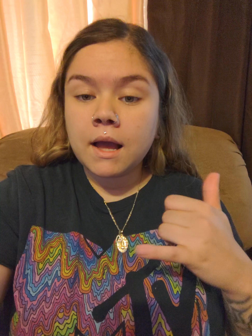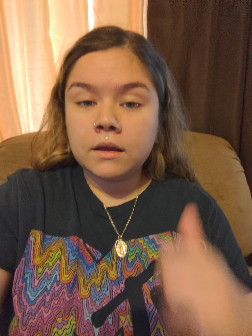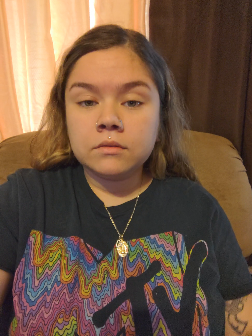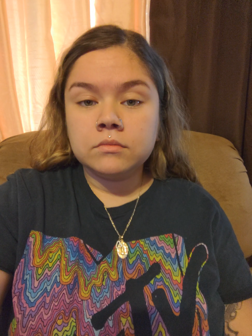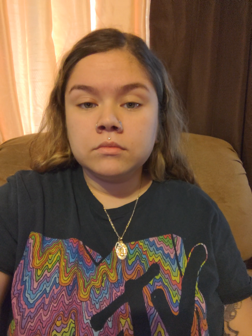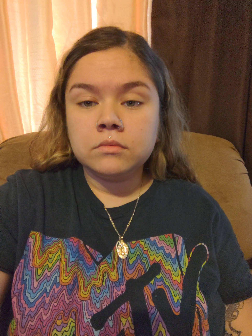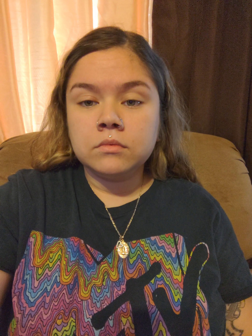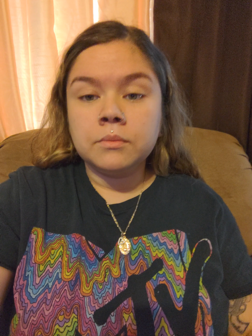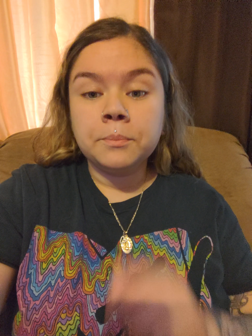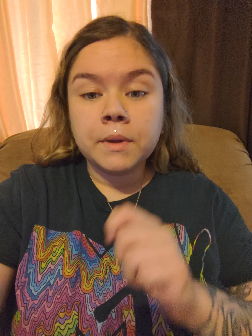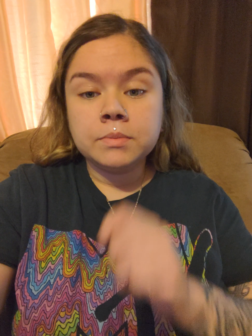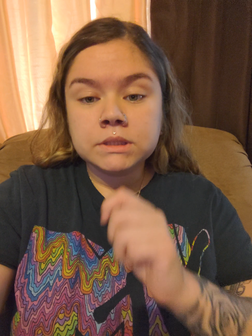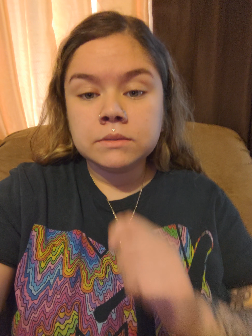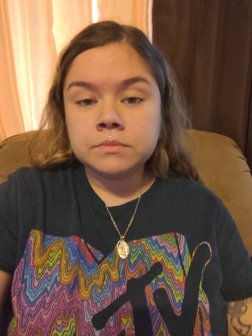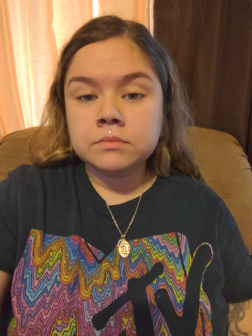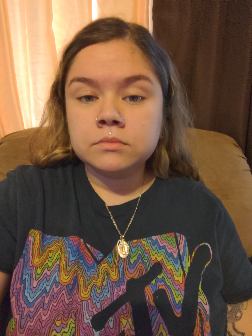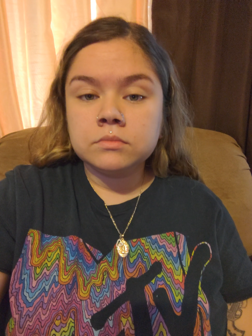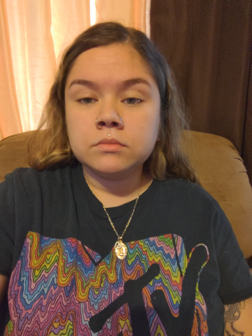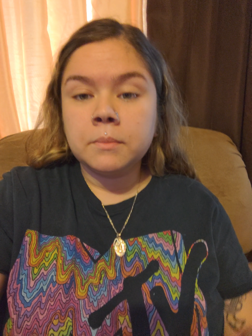popsicle